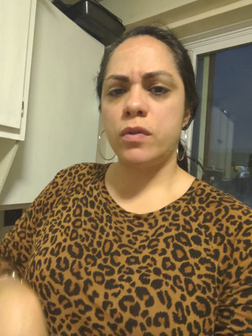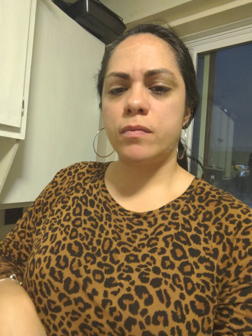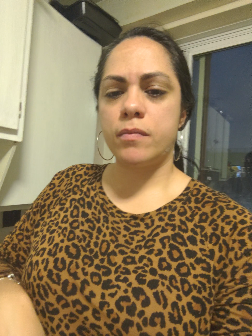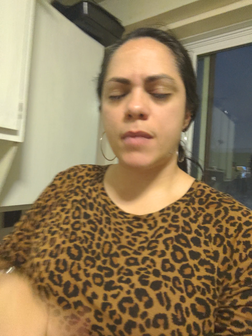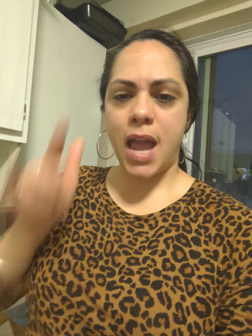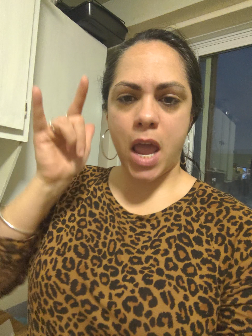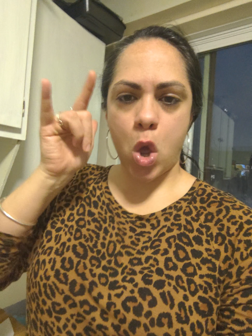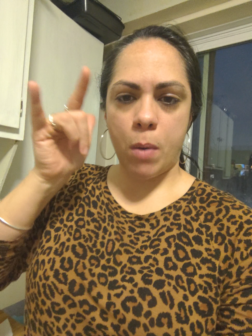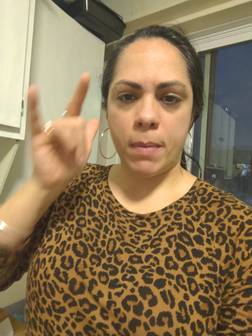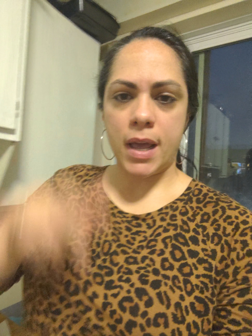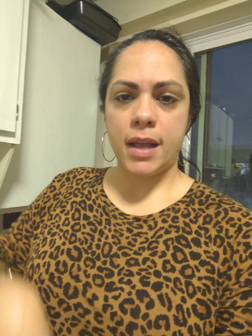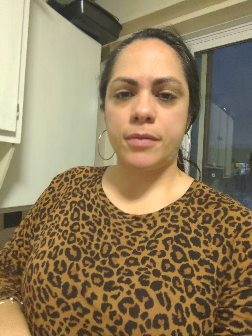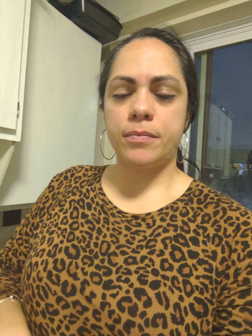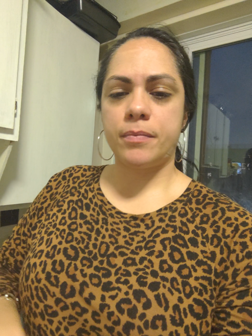airplane